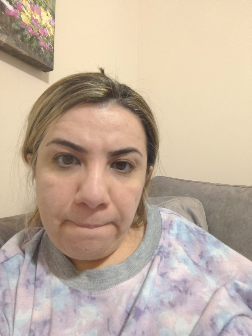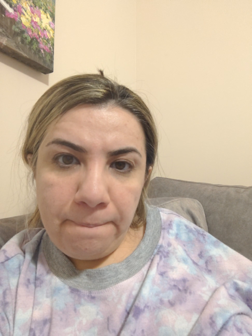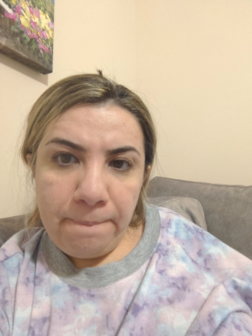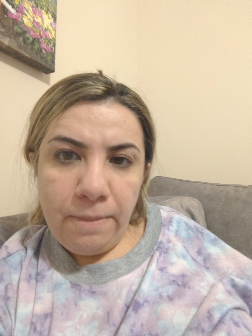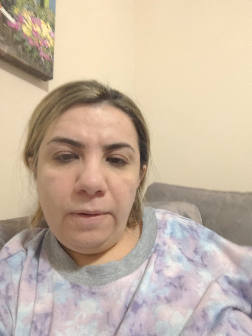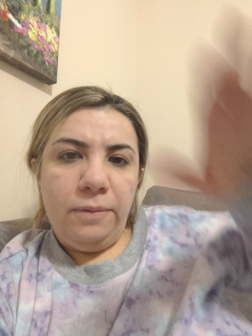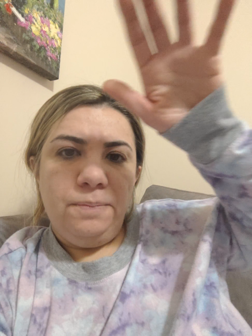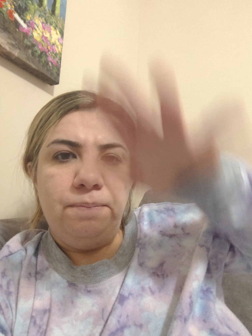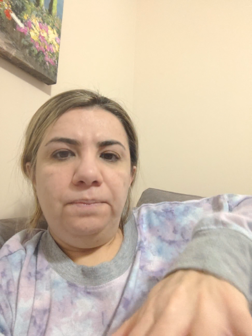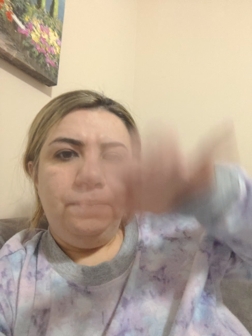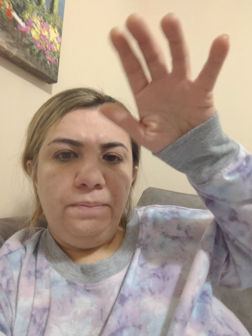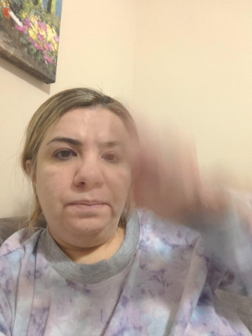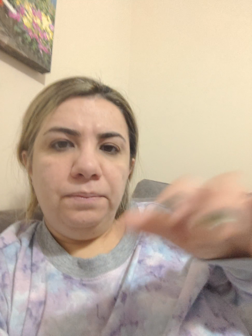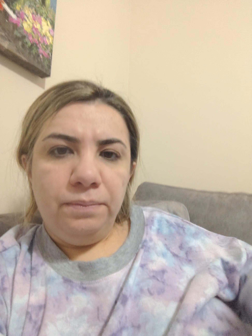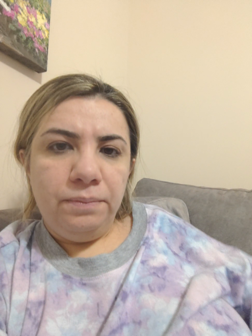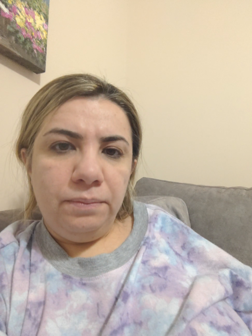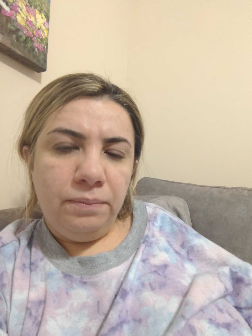alligator